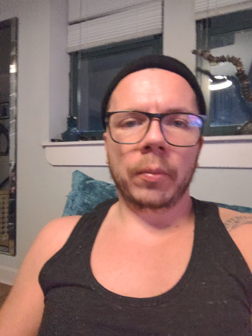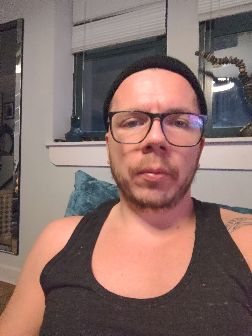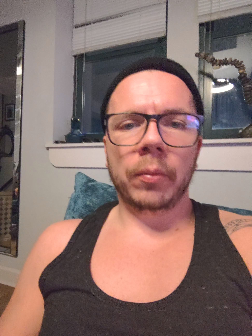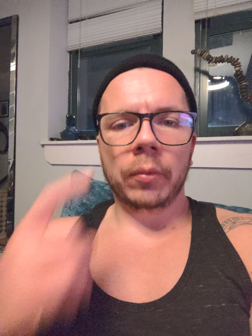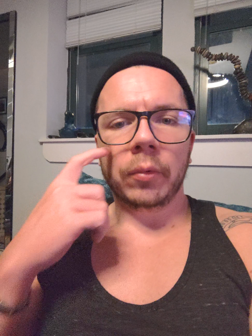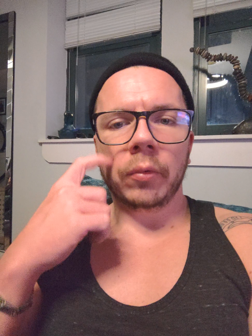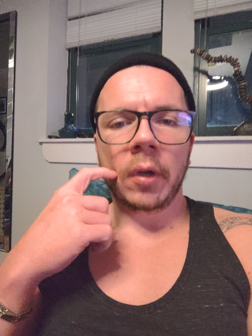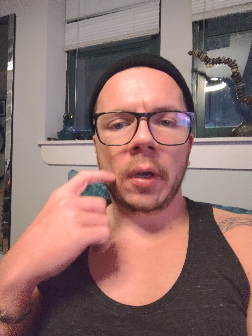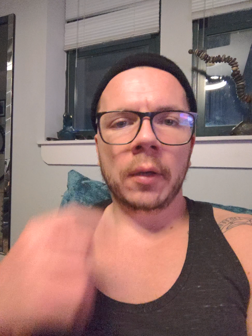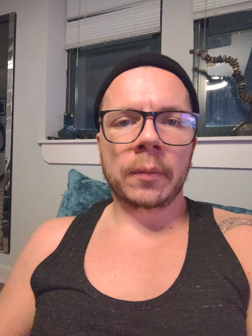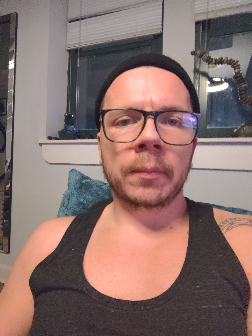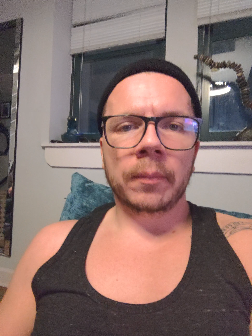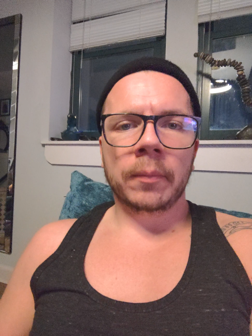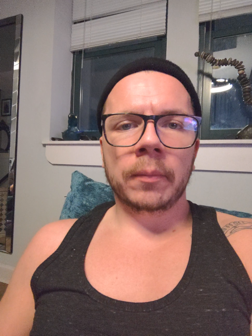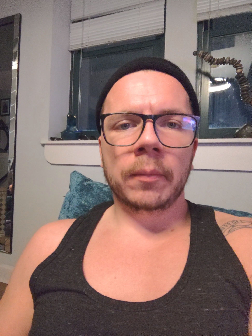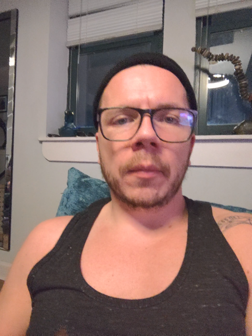cry